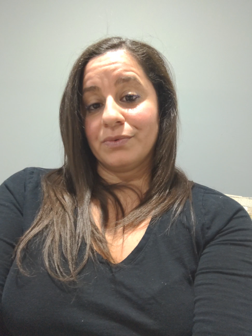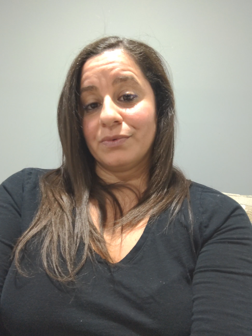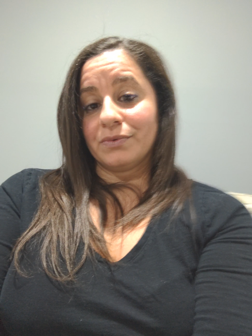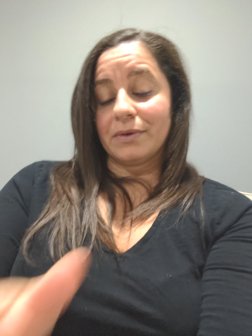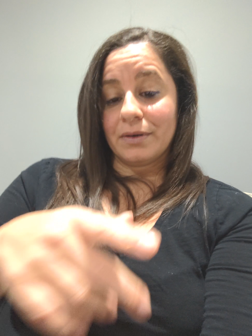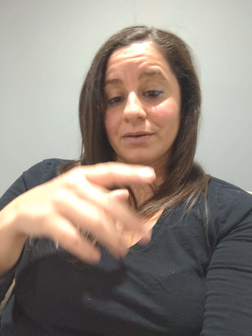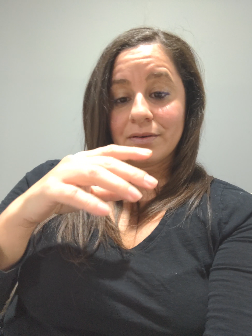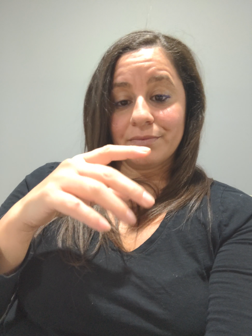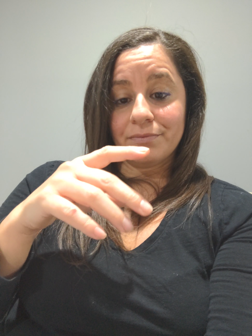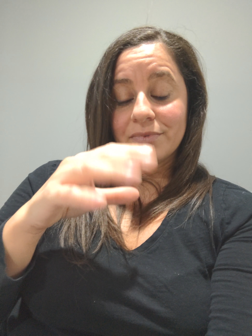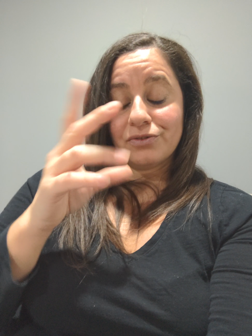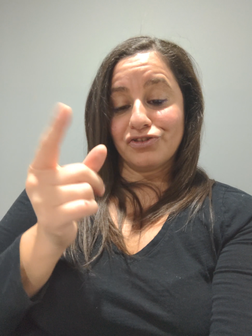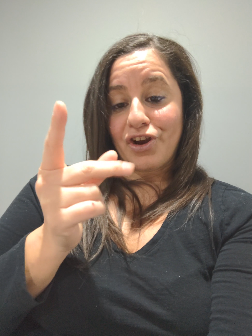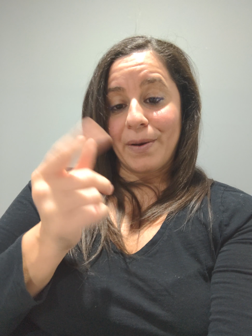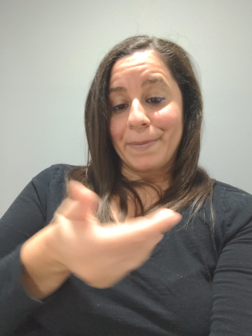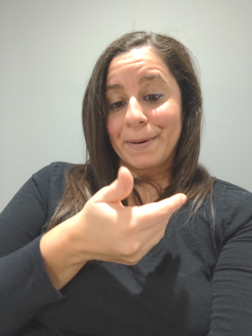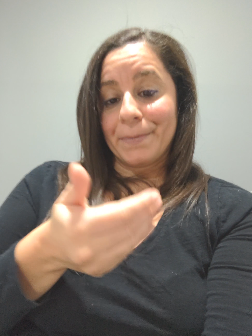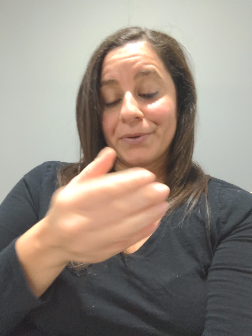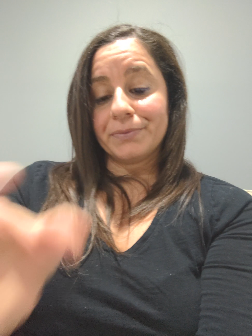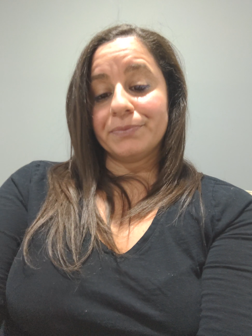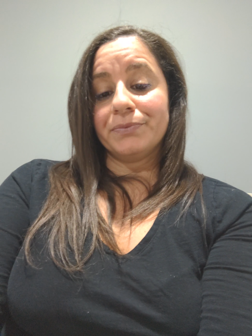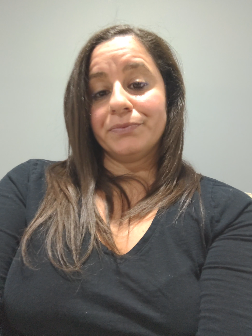puppy